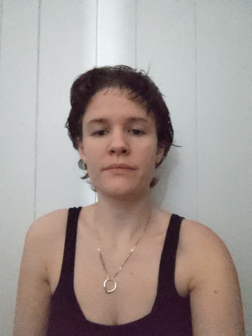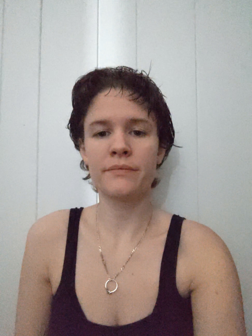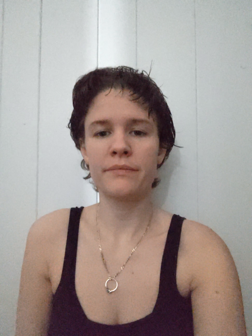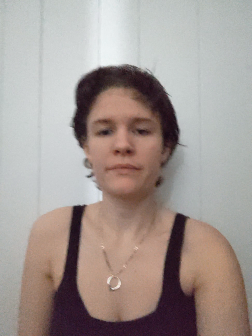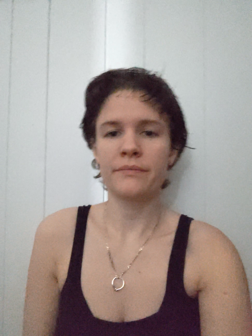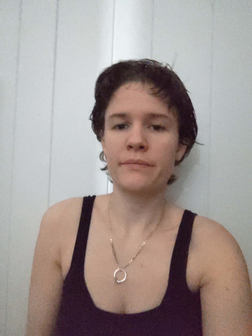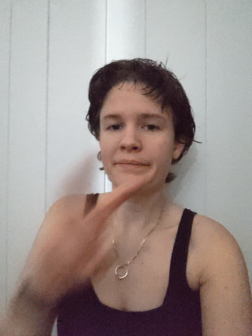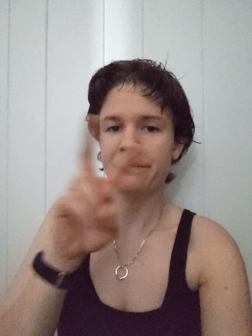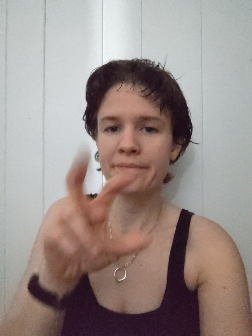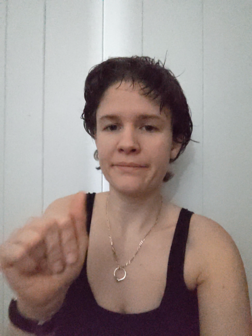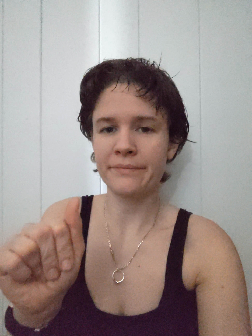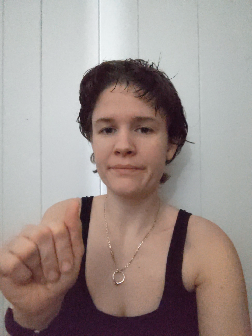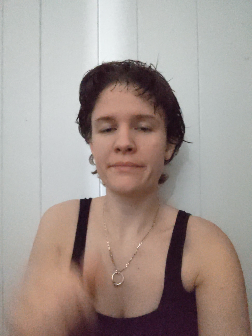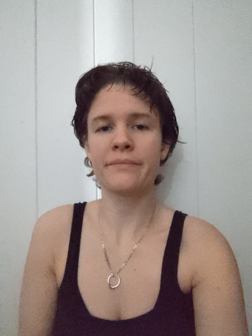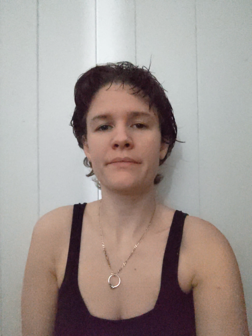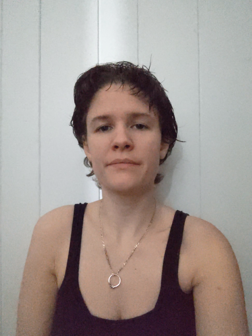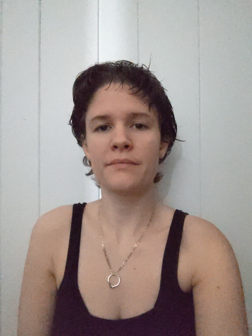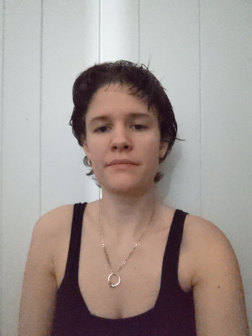pizza